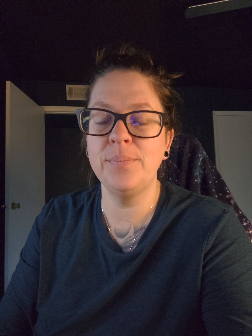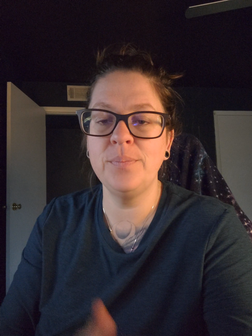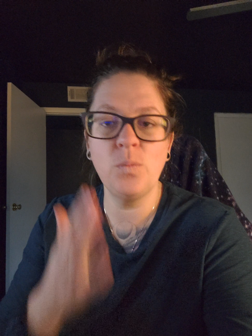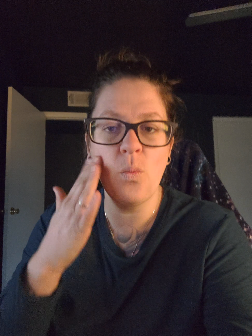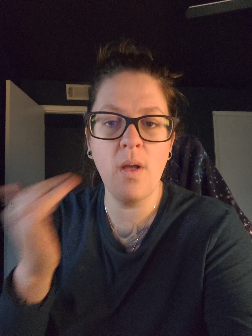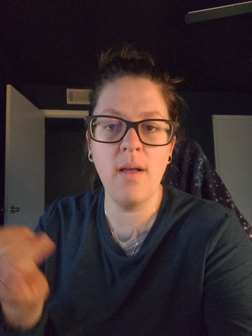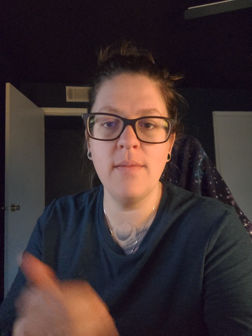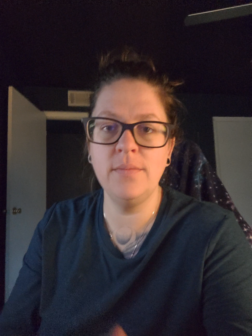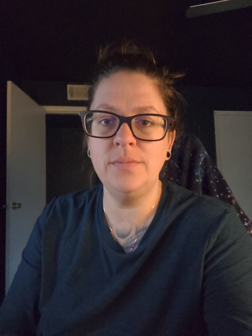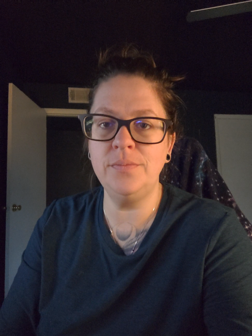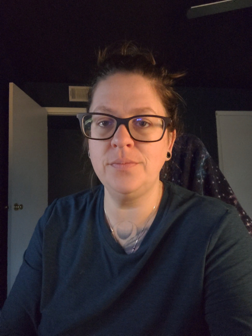why